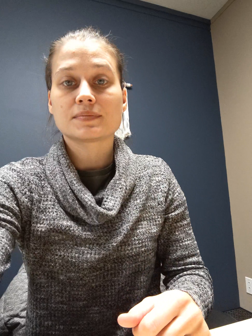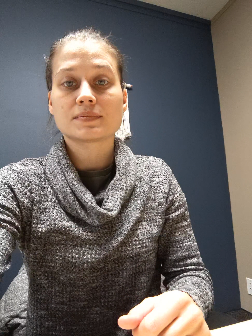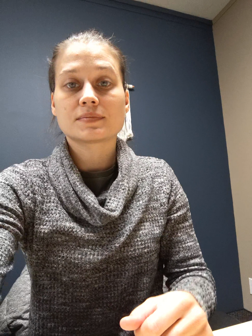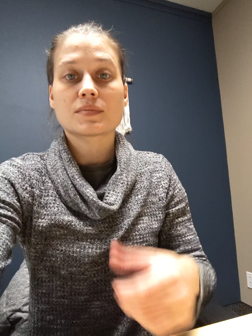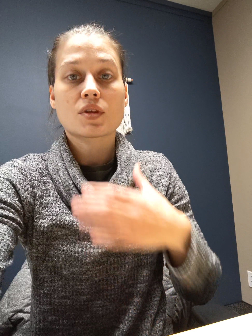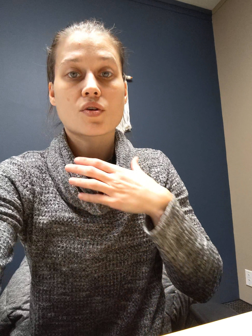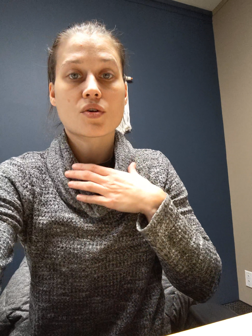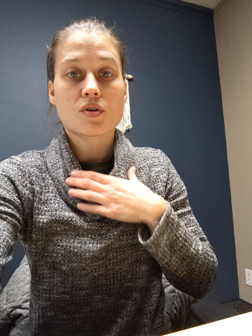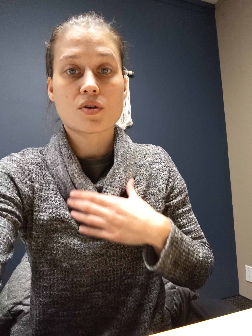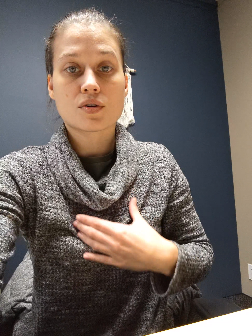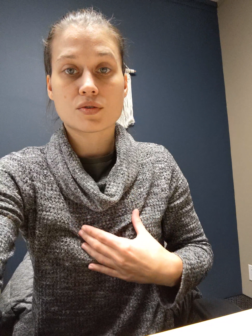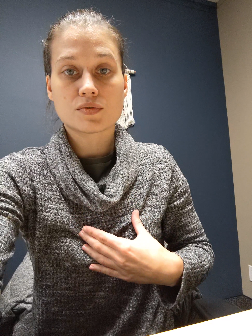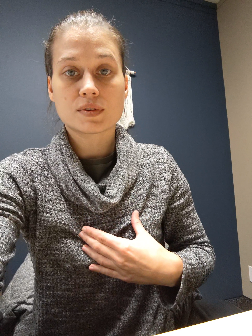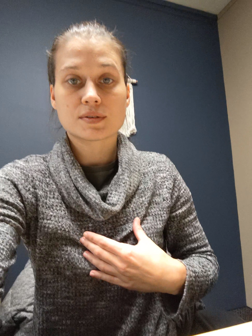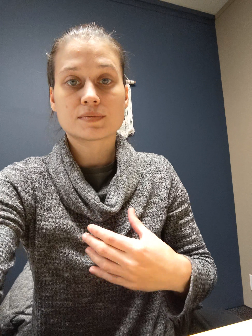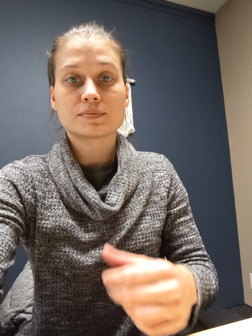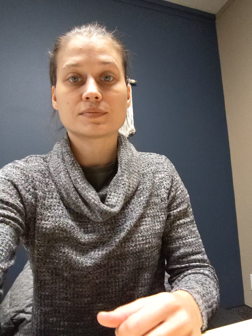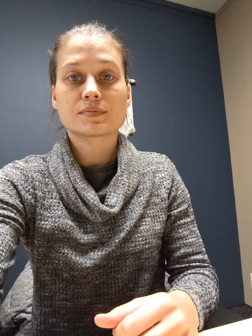hungry